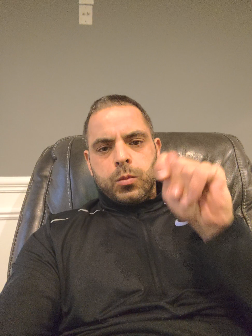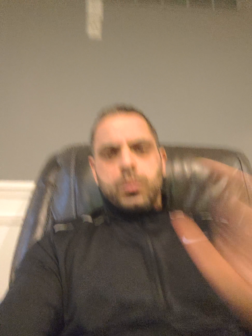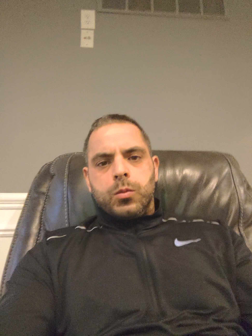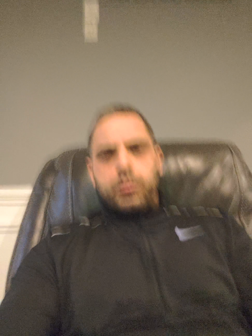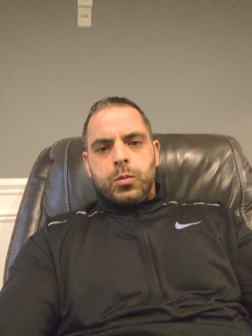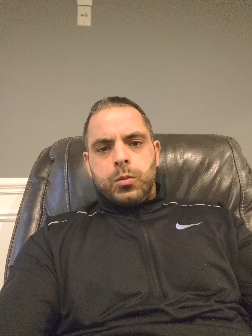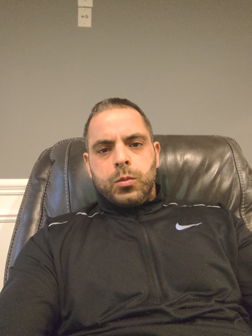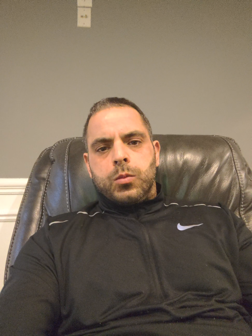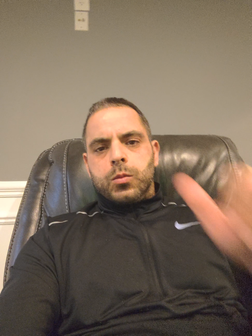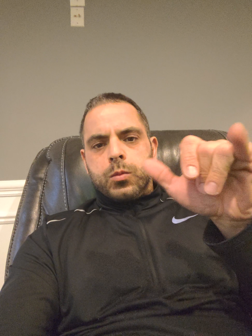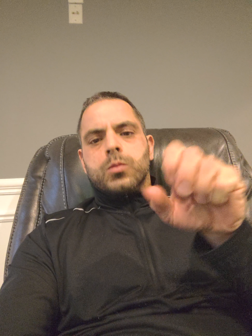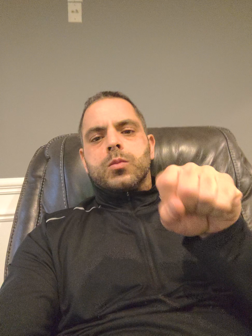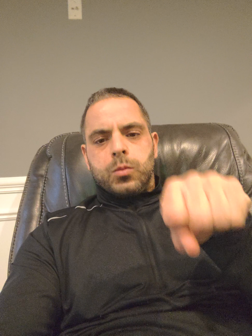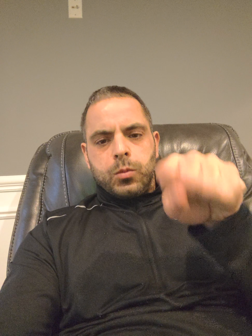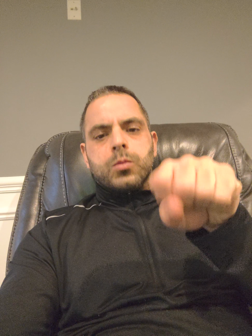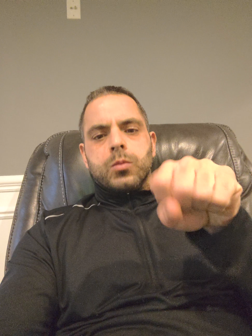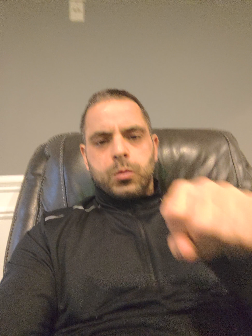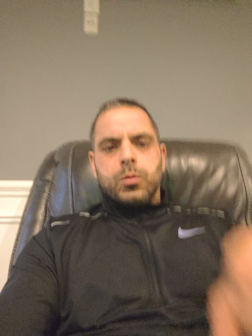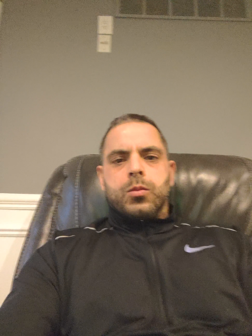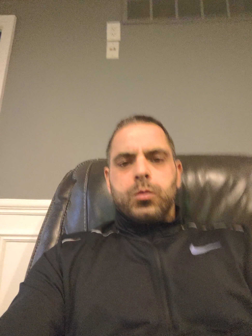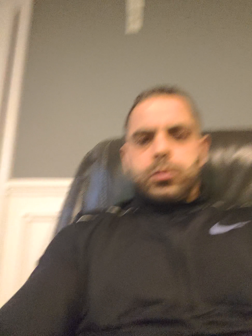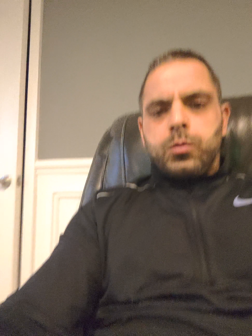yes